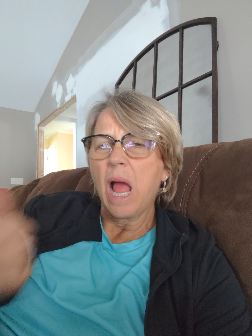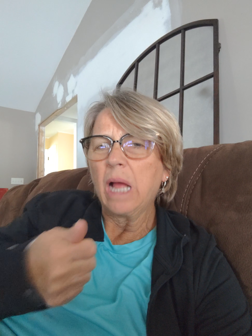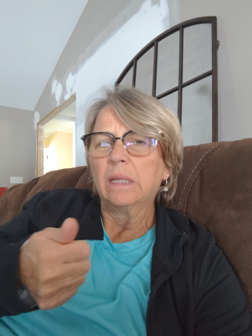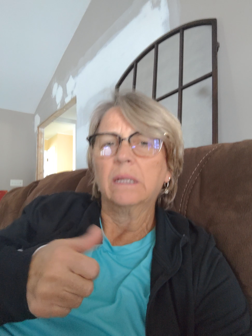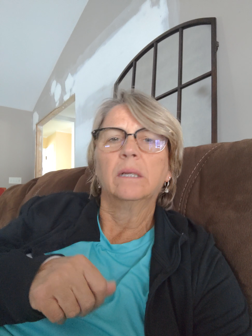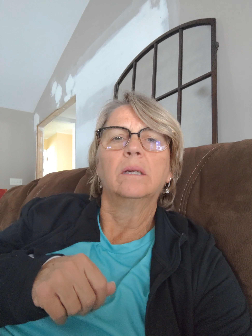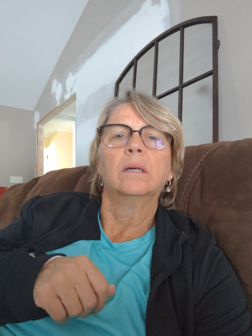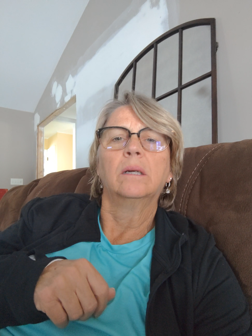hide